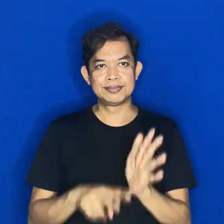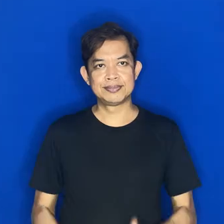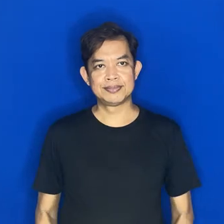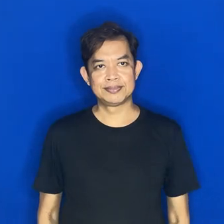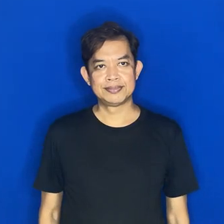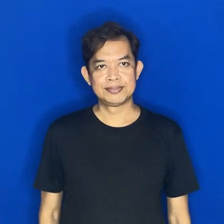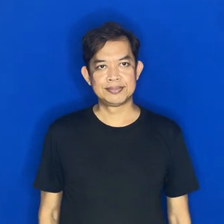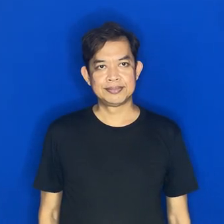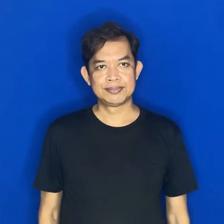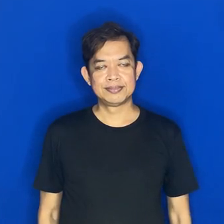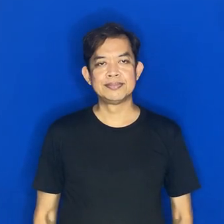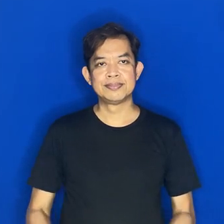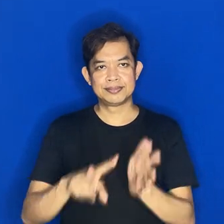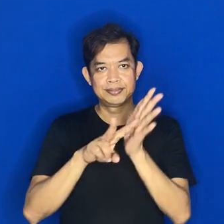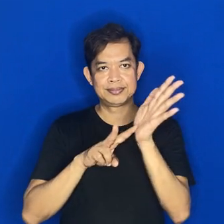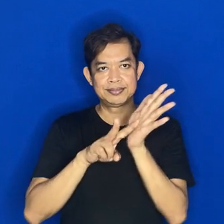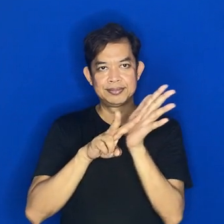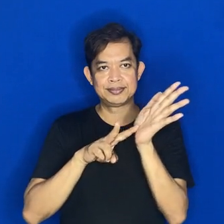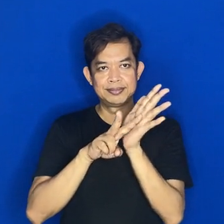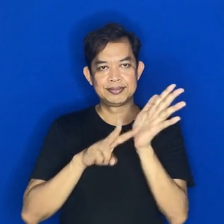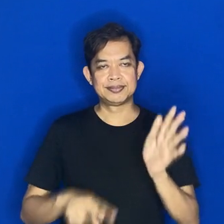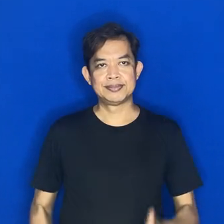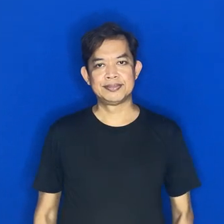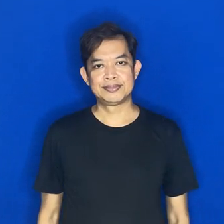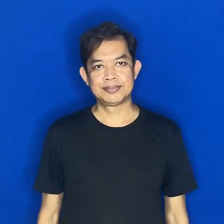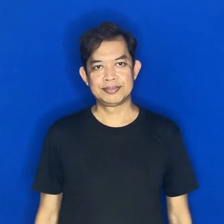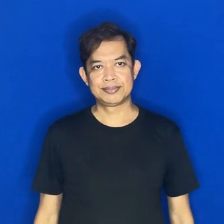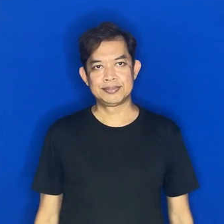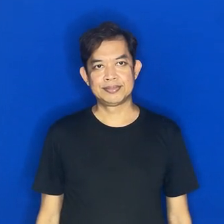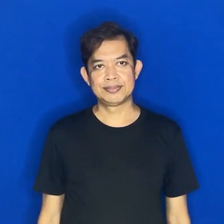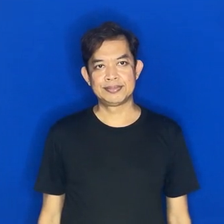violet